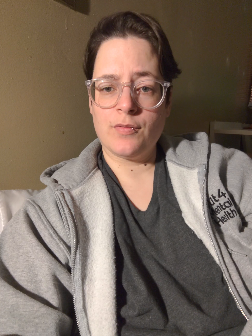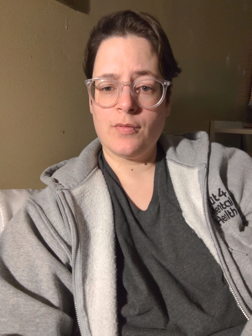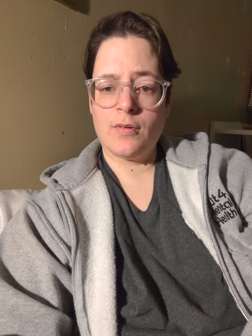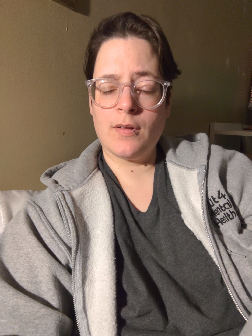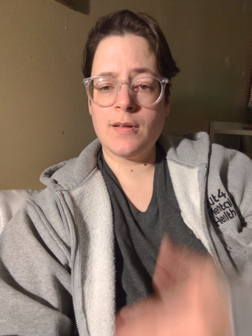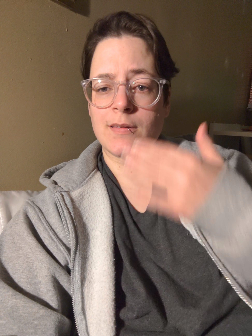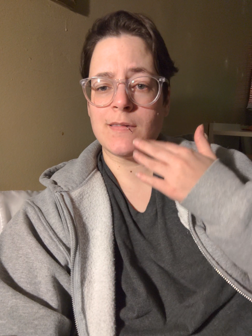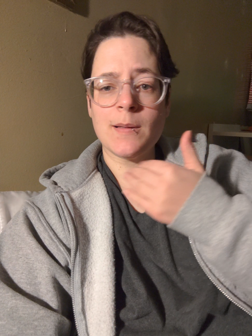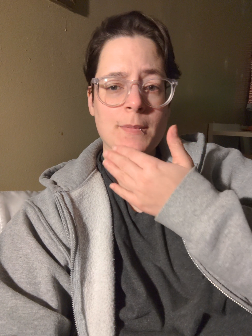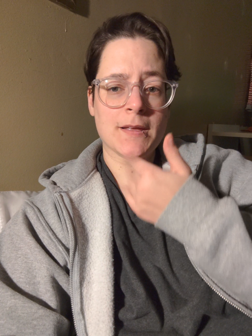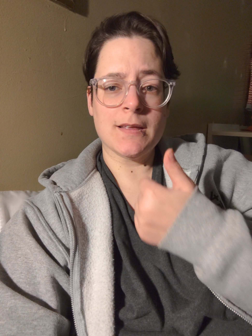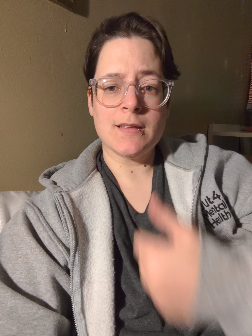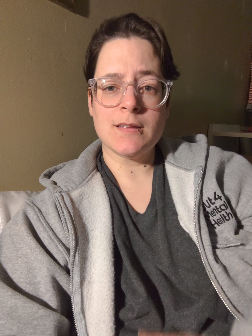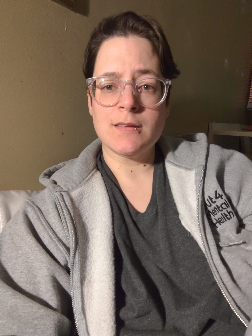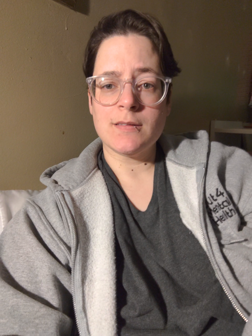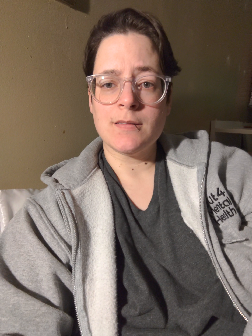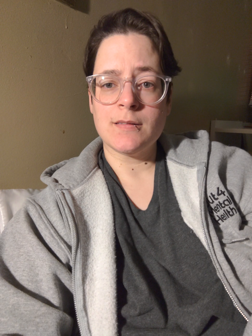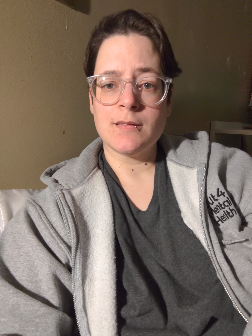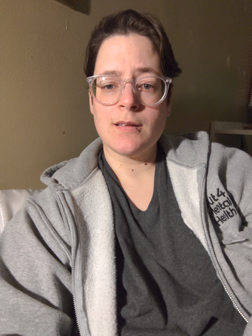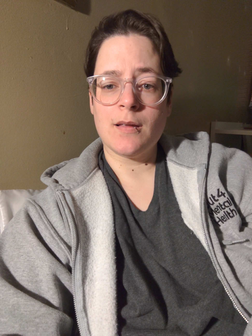napkin